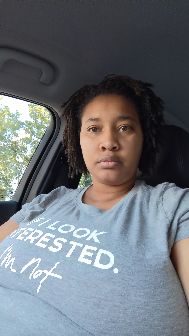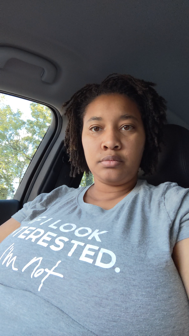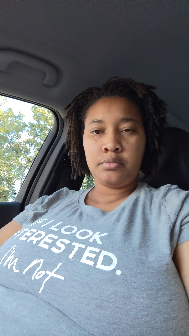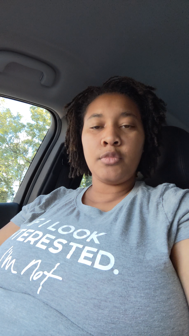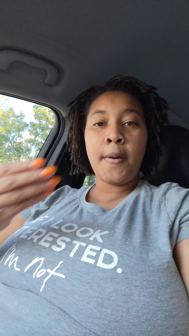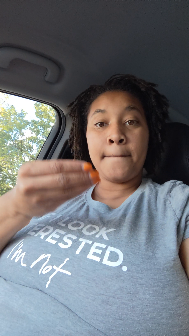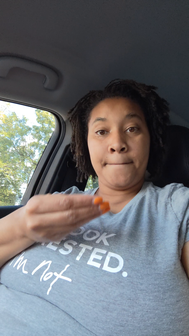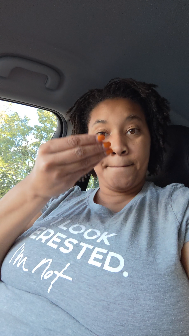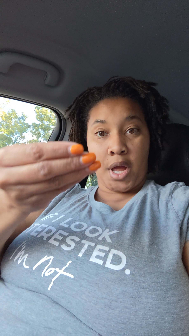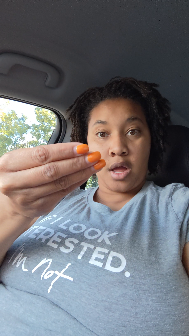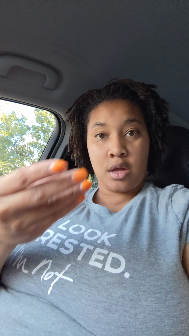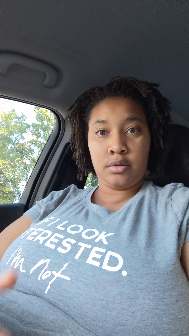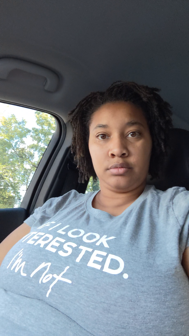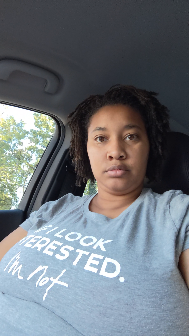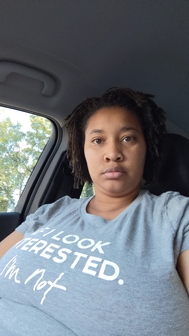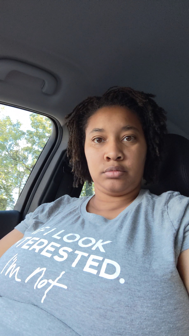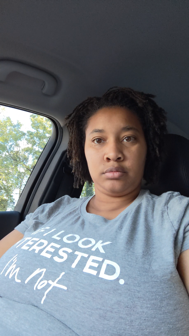buy